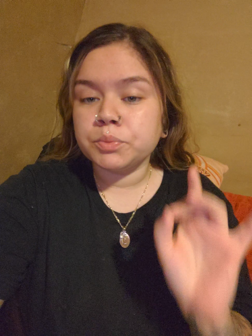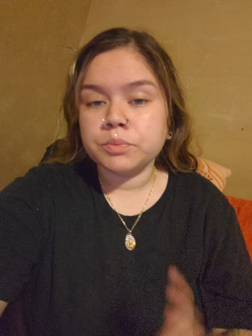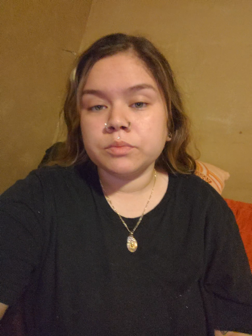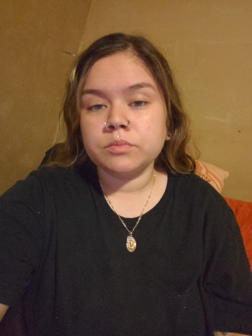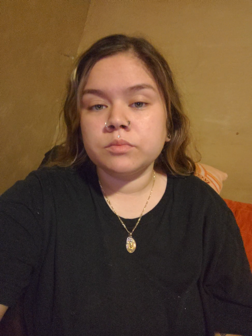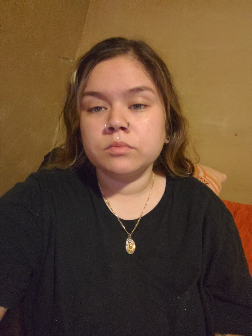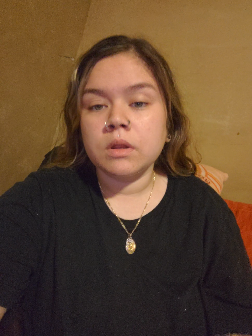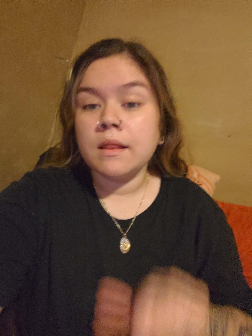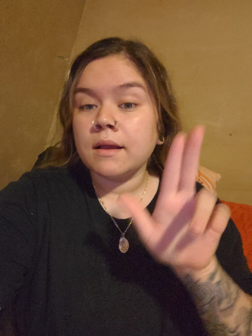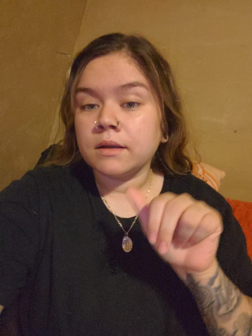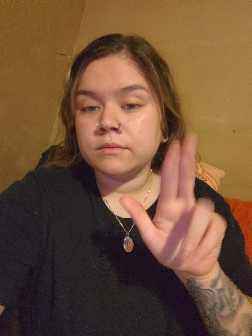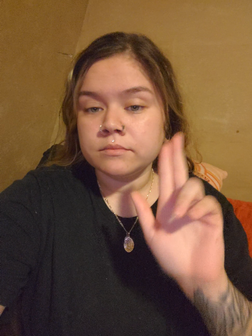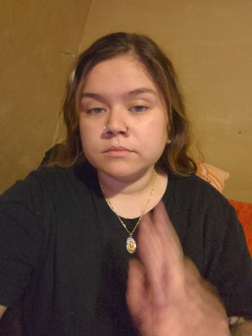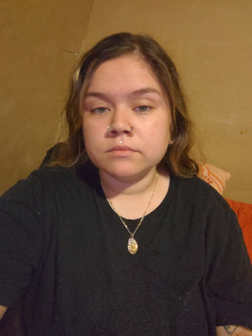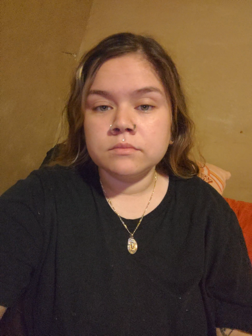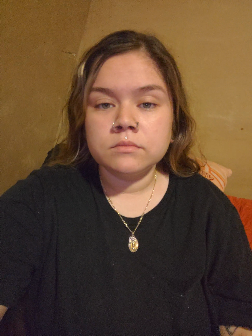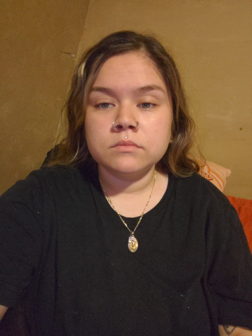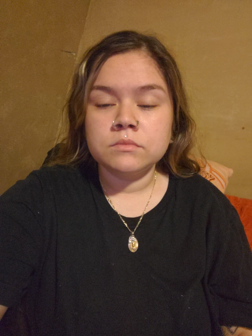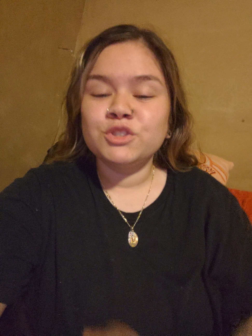lick